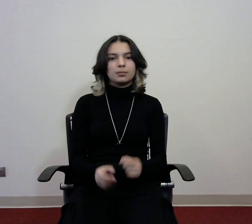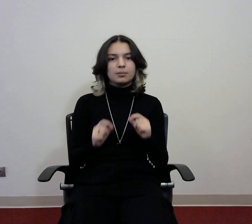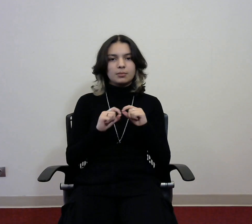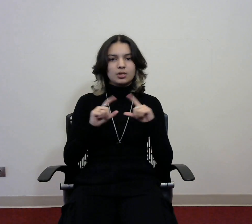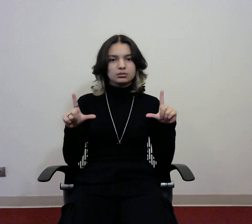məktəb